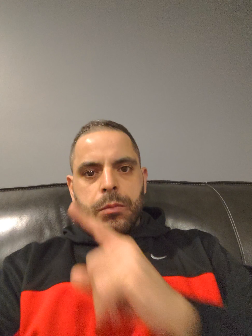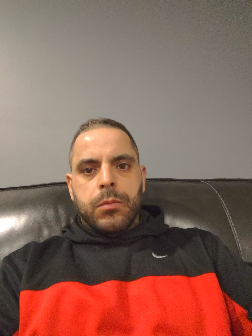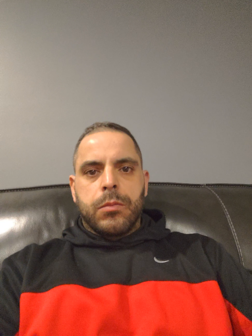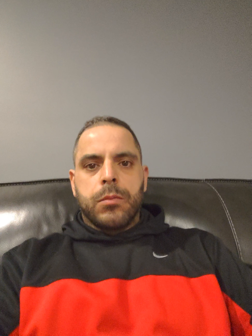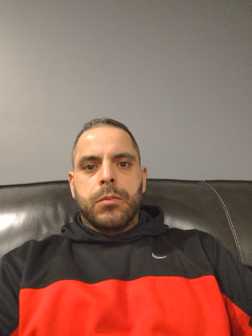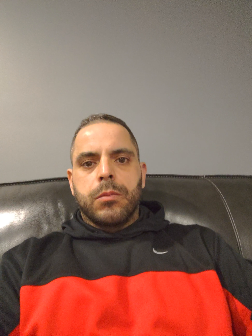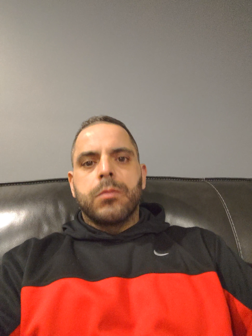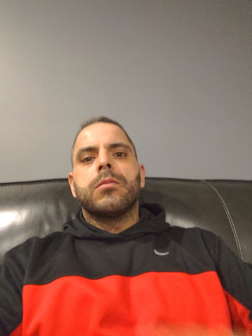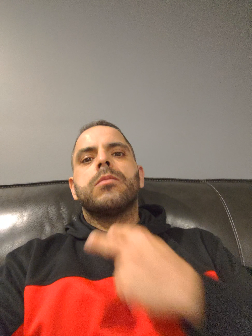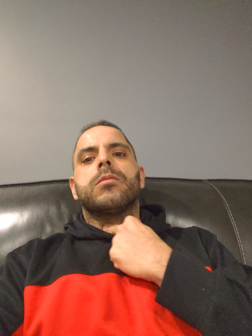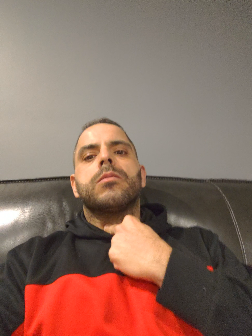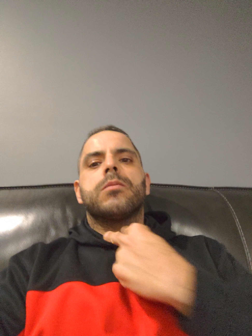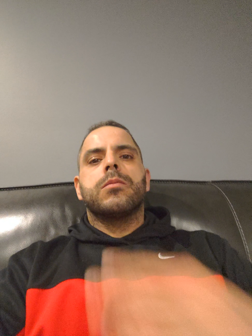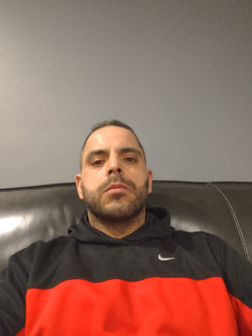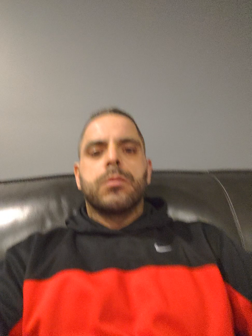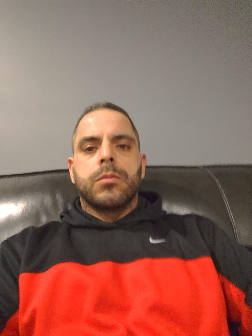stuck